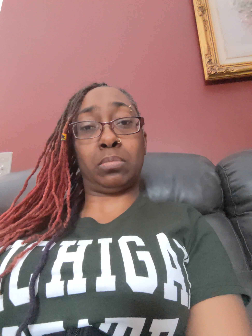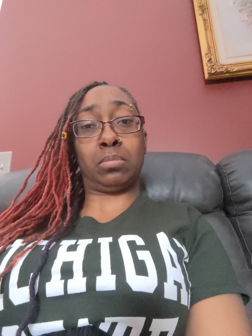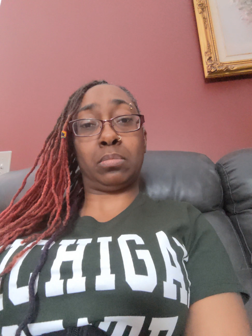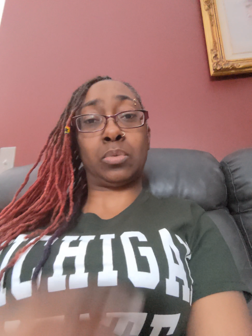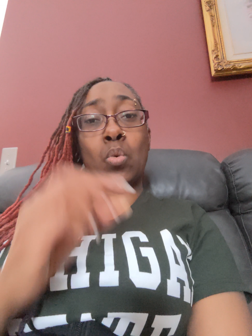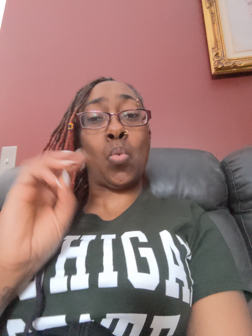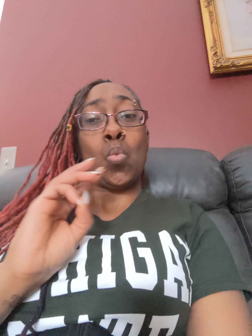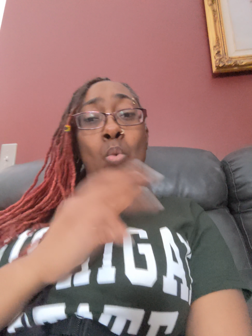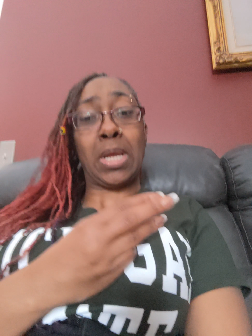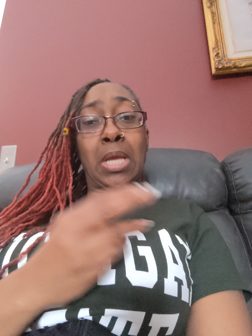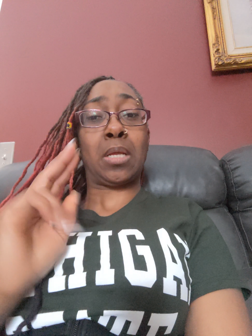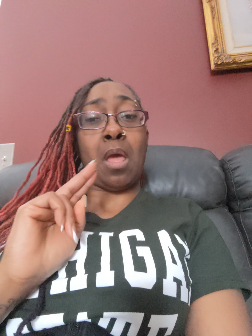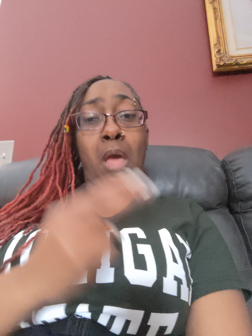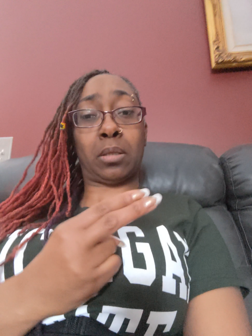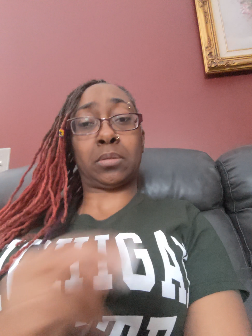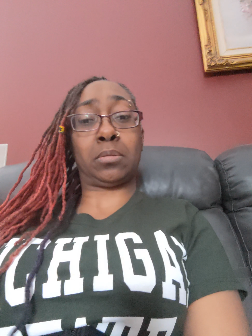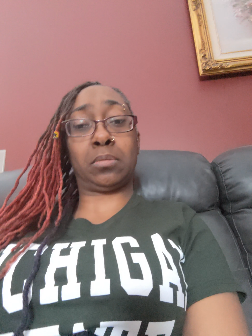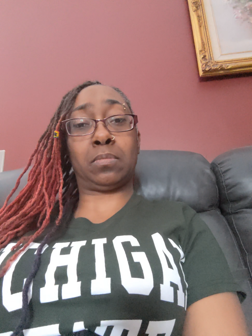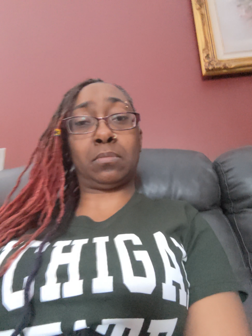we